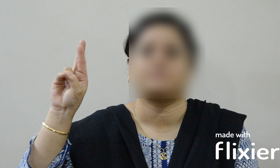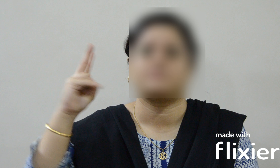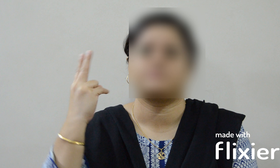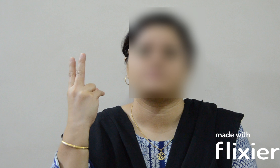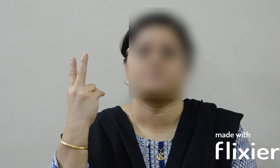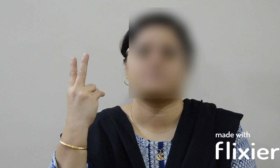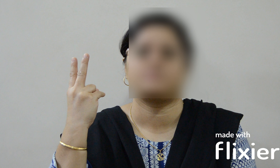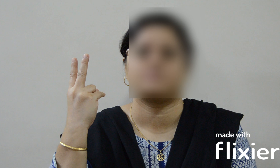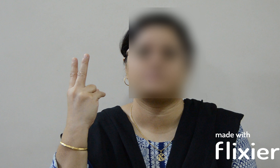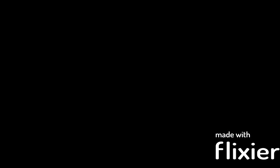ڑ